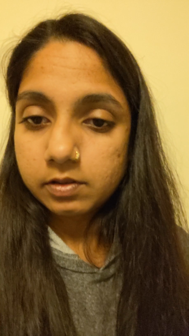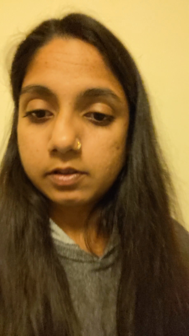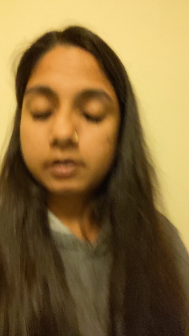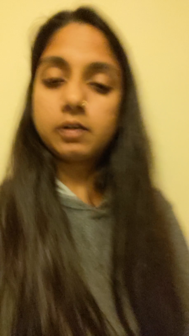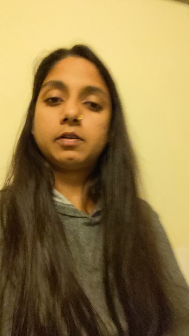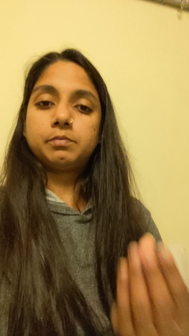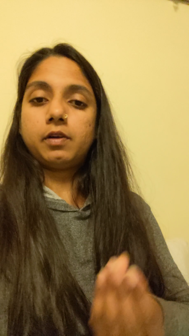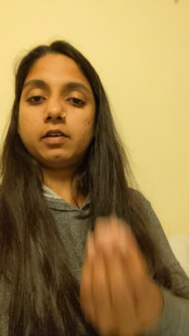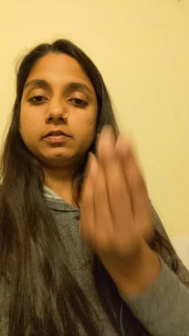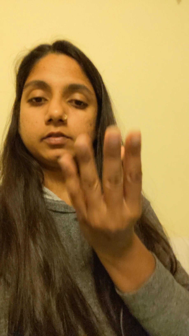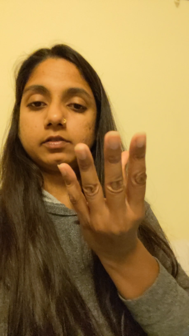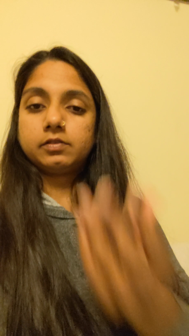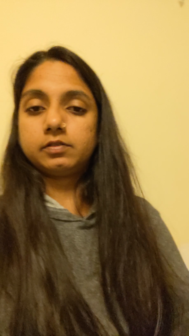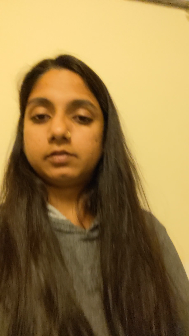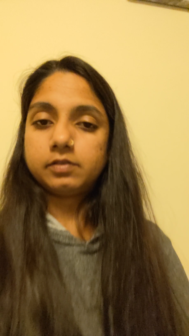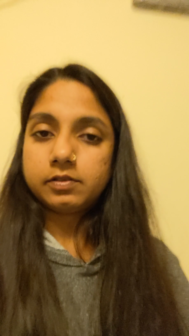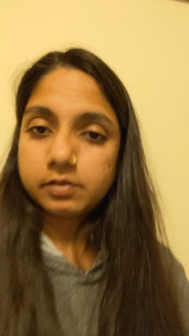plants